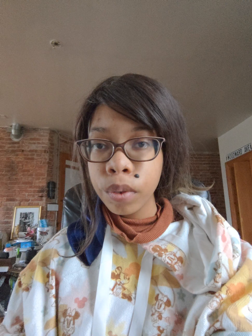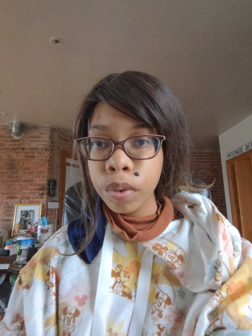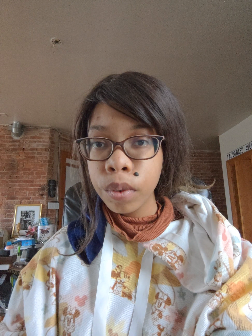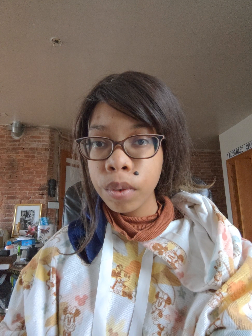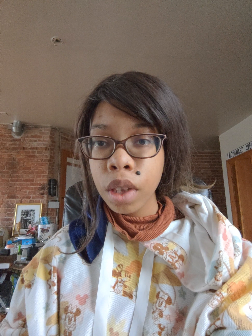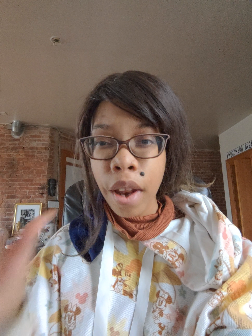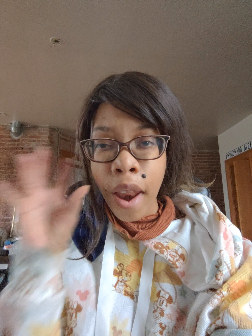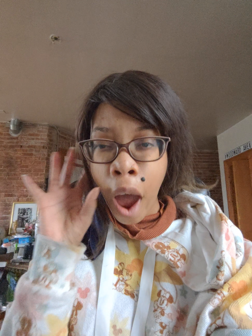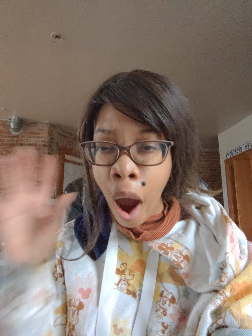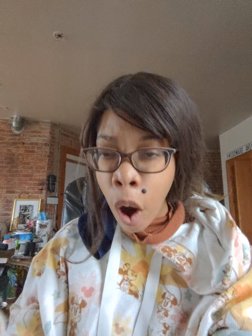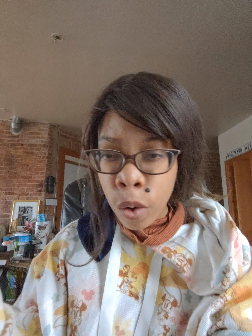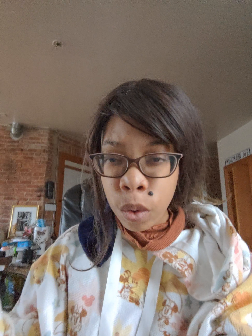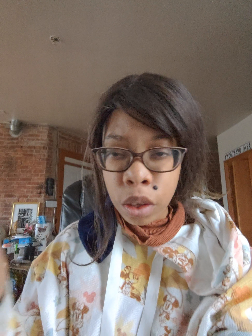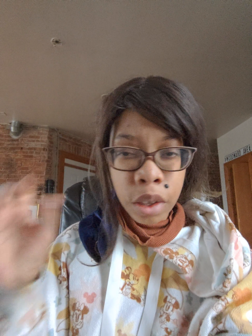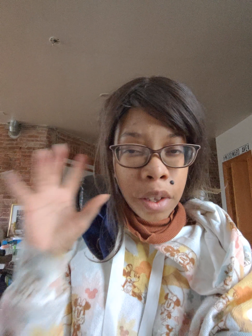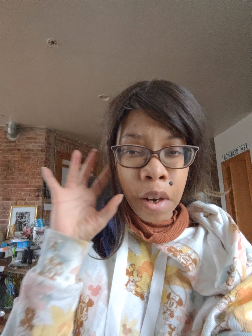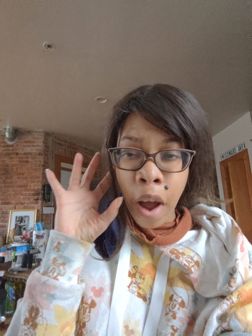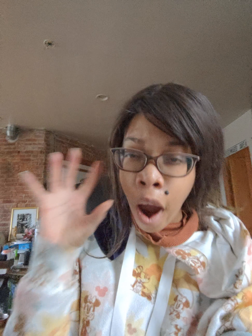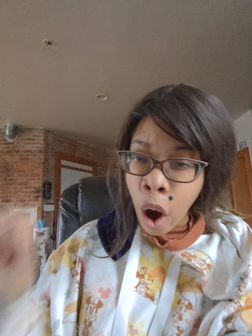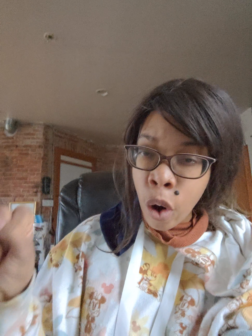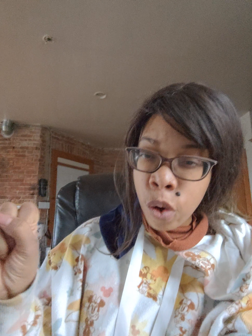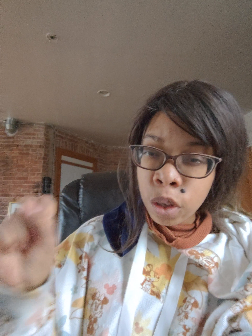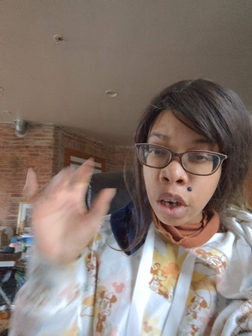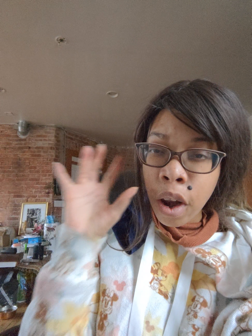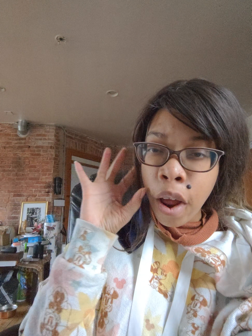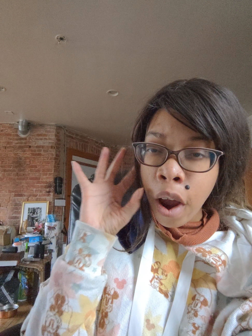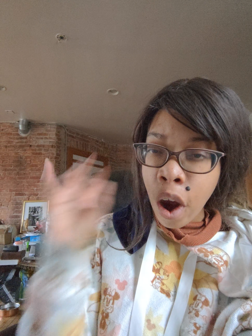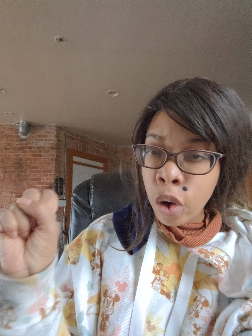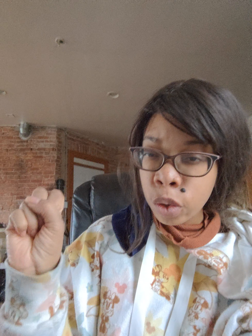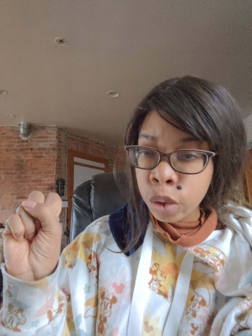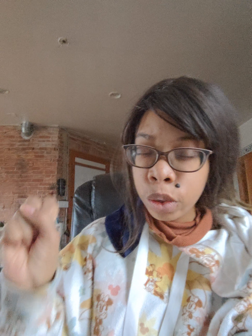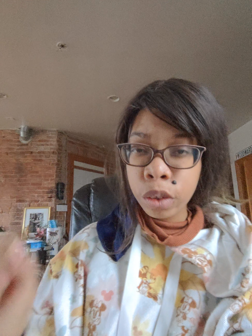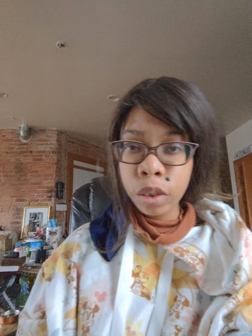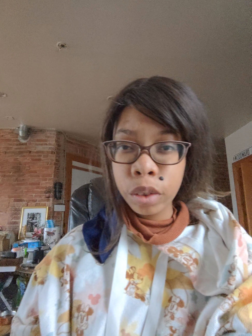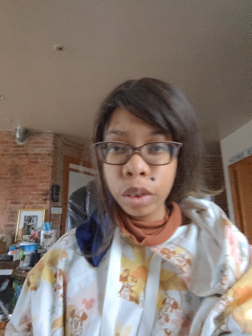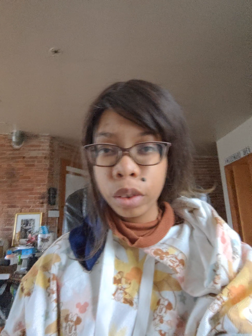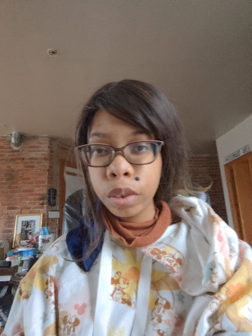loud